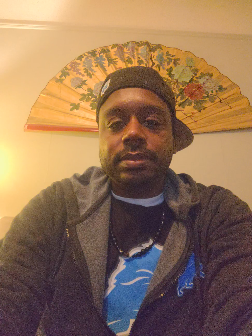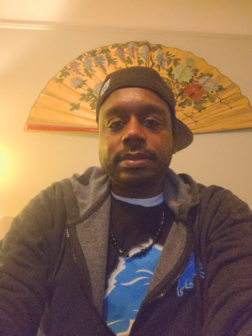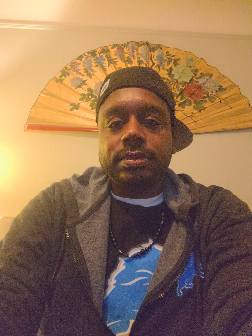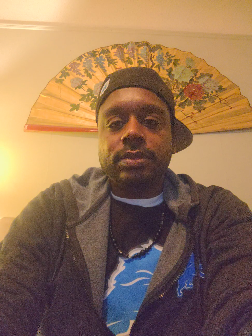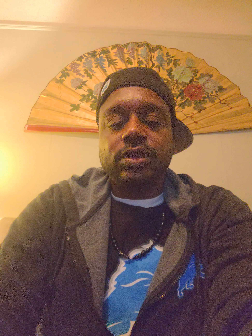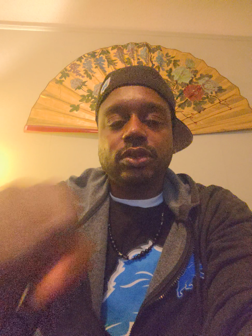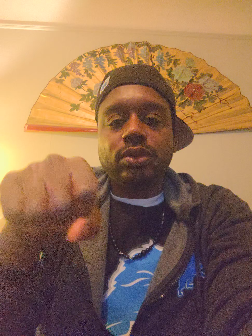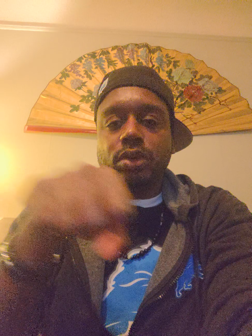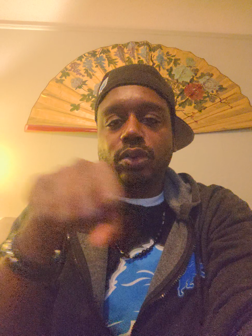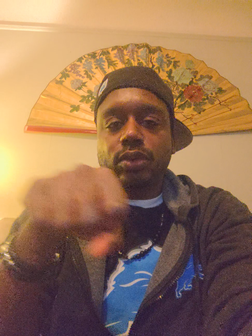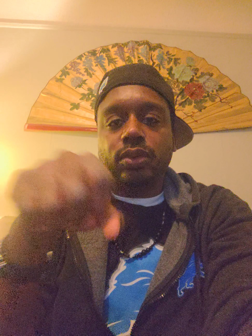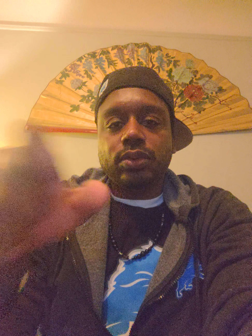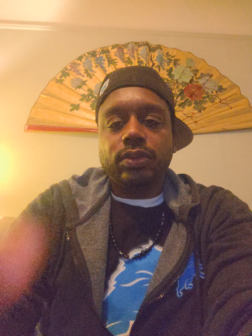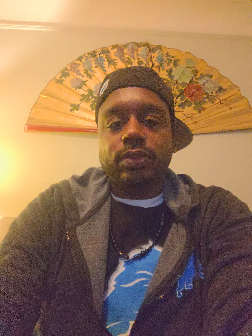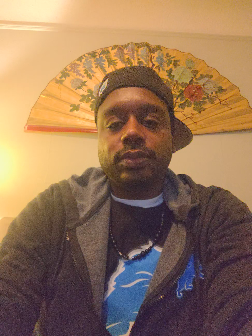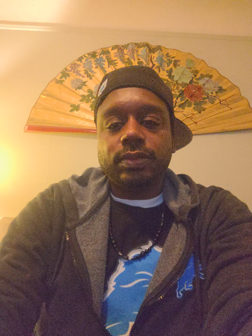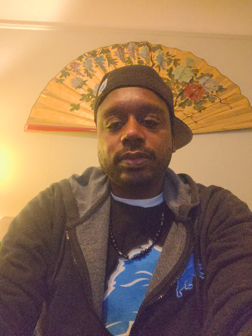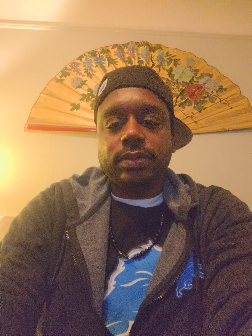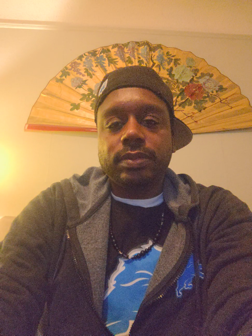shoe